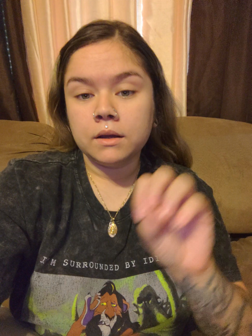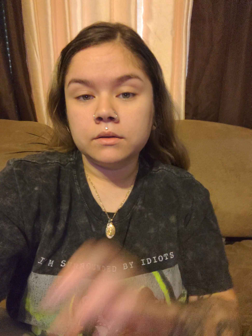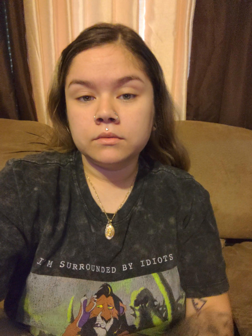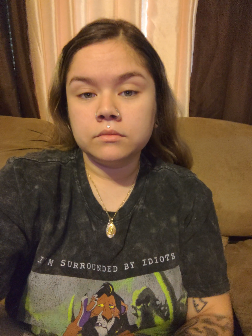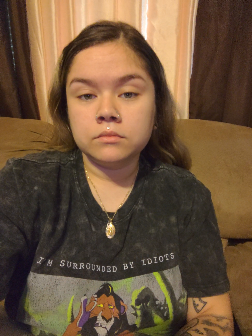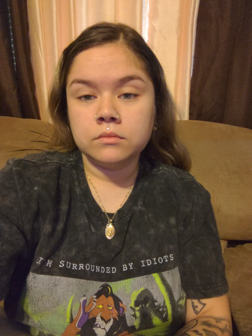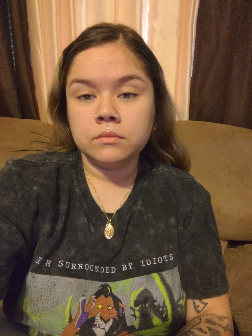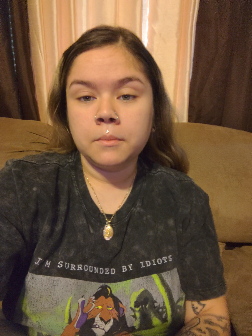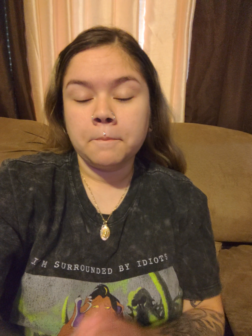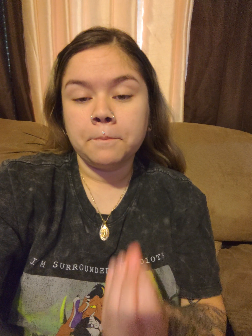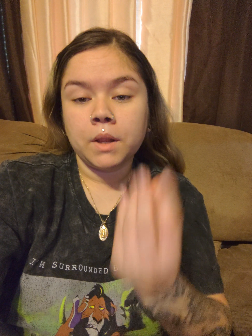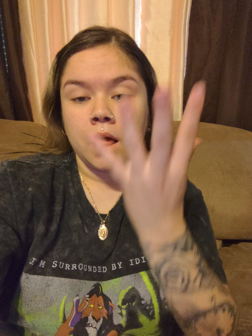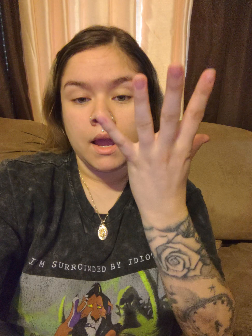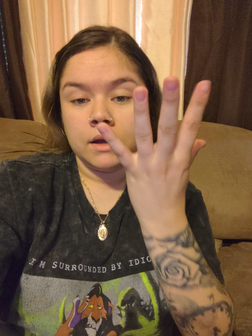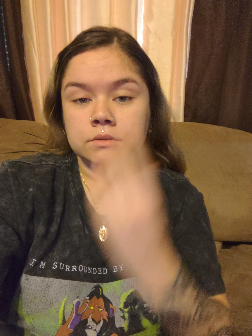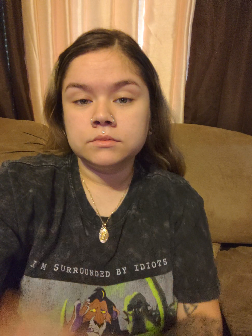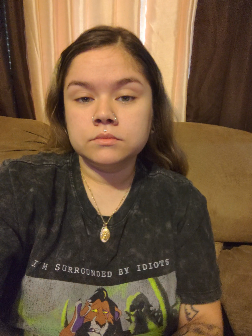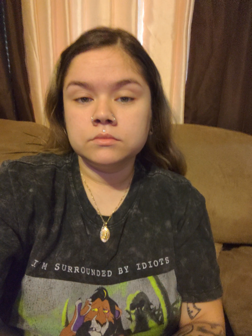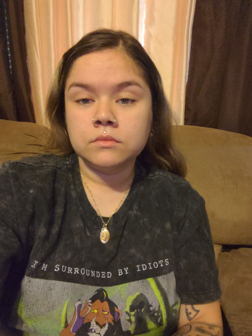plants